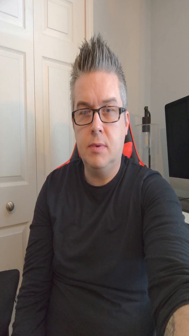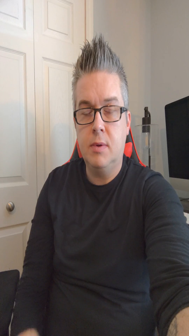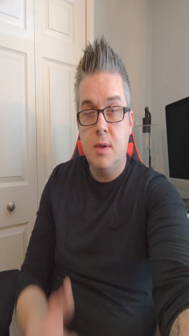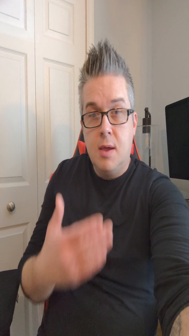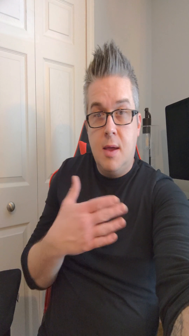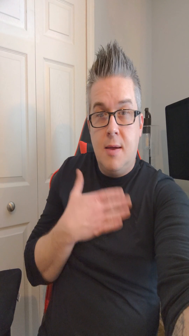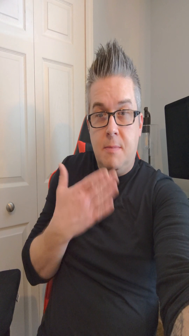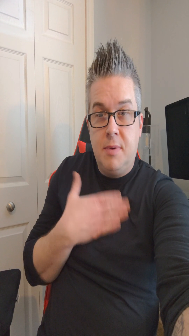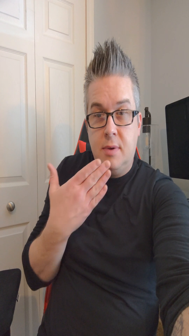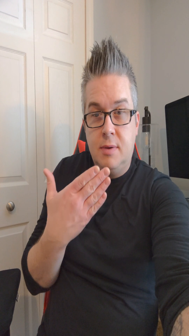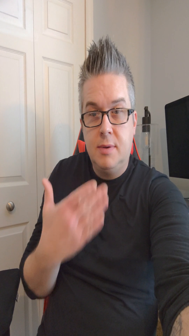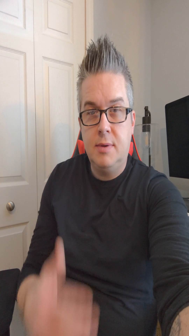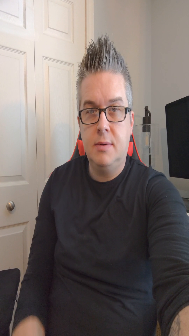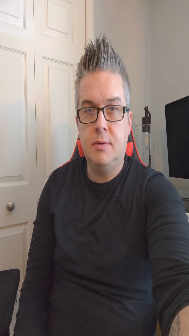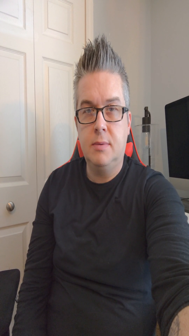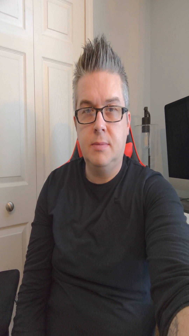happy